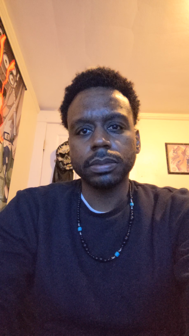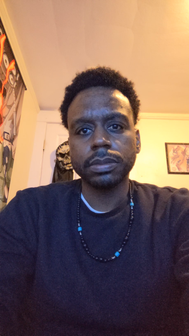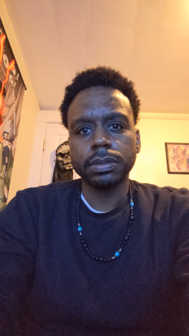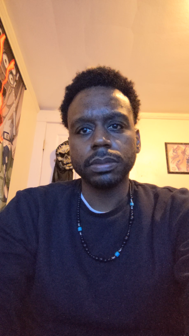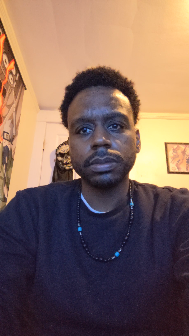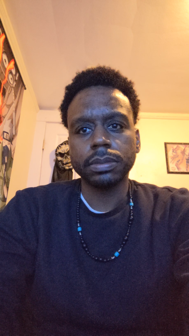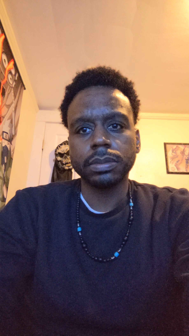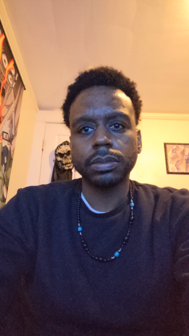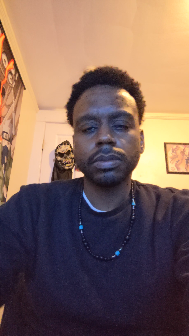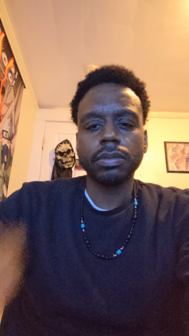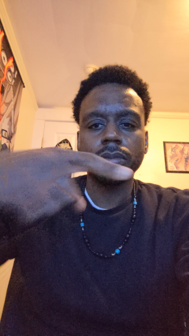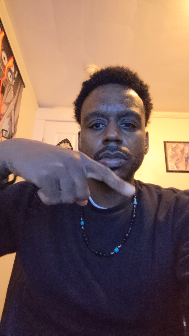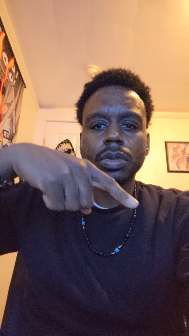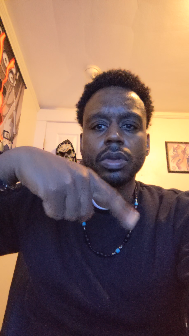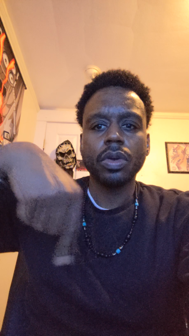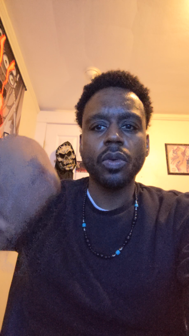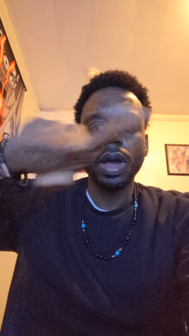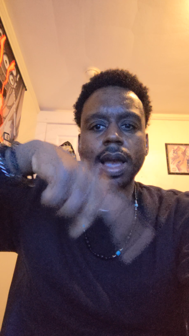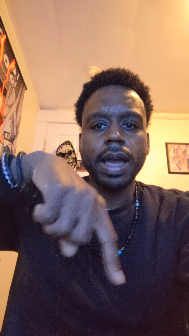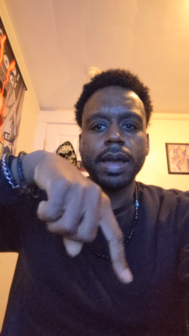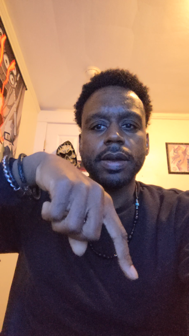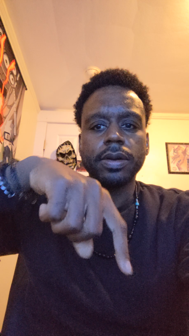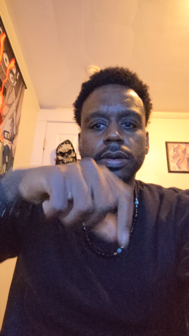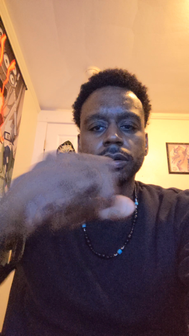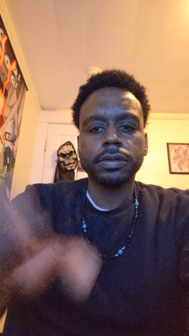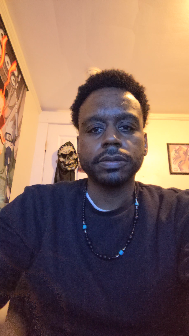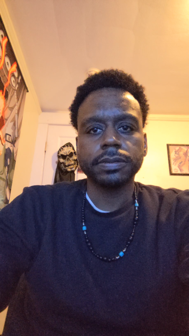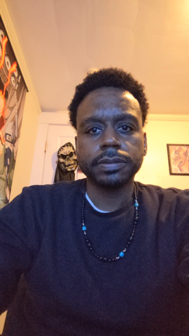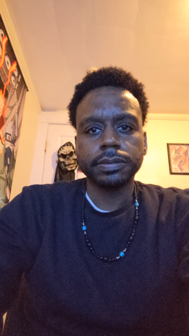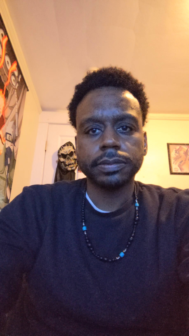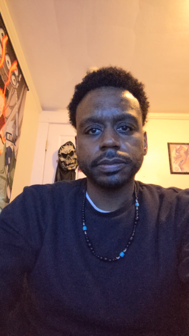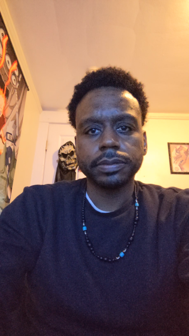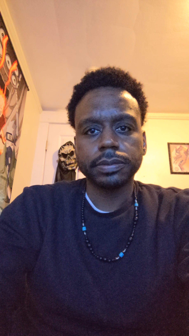around